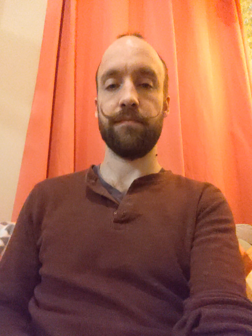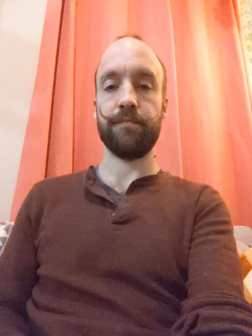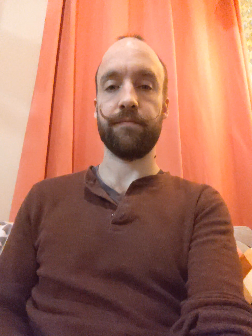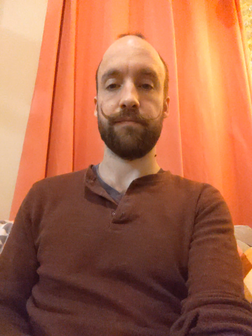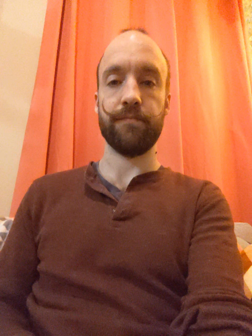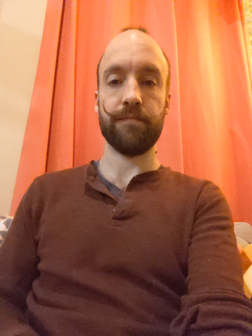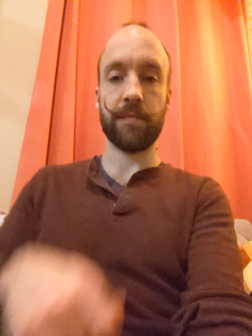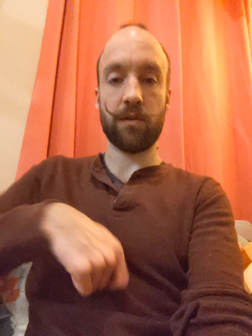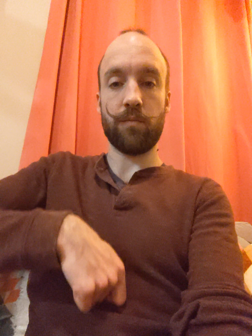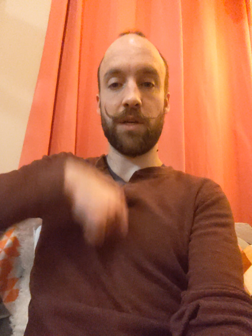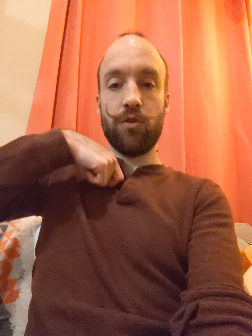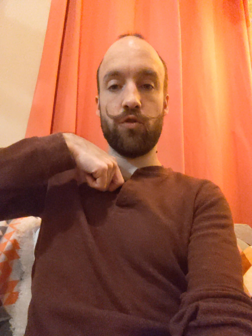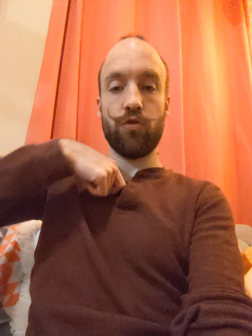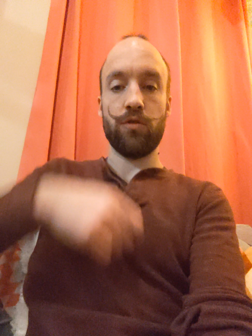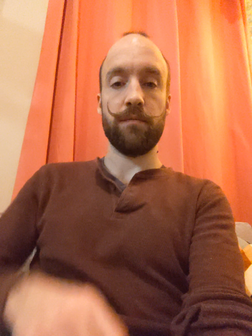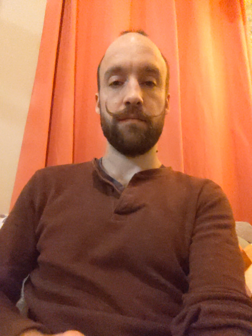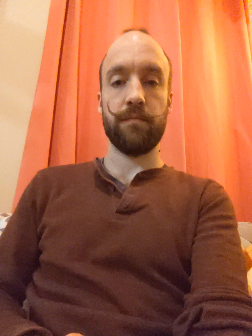zipper